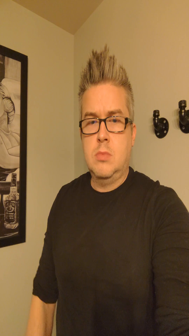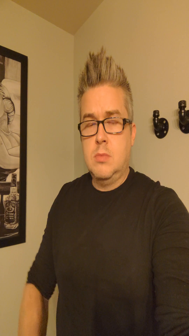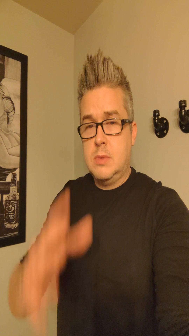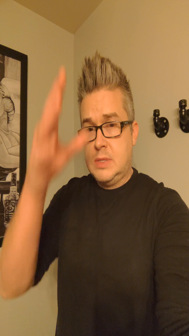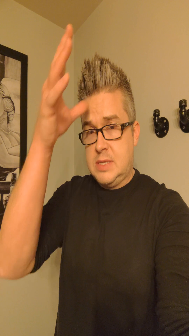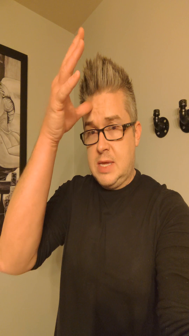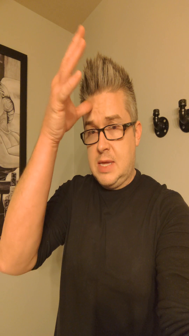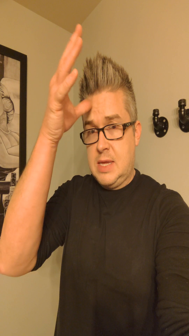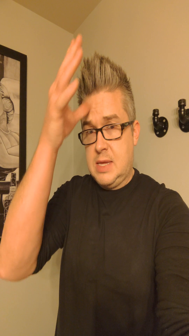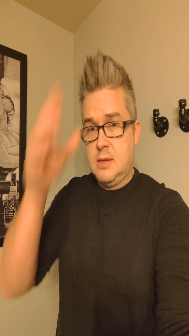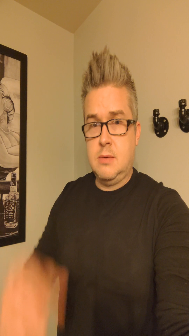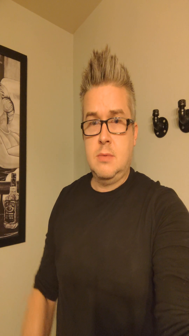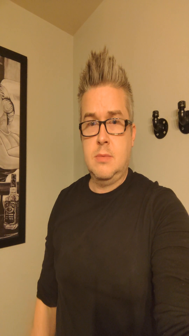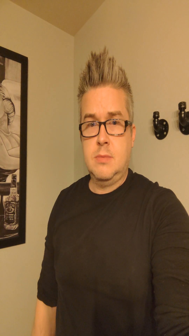dad